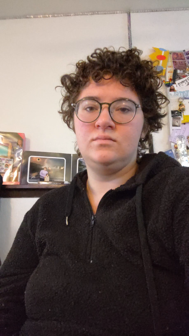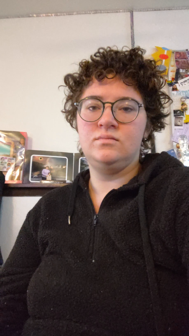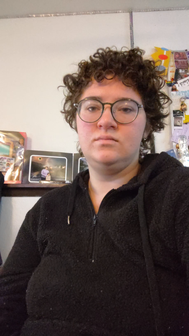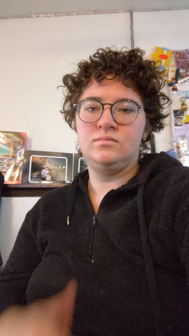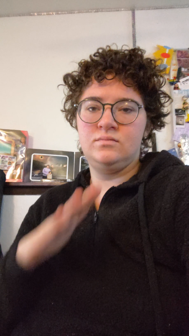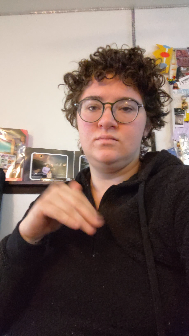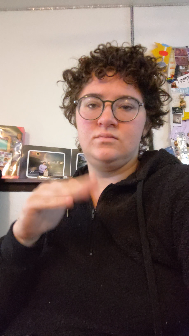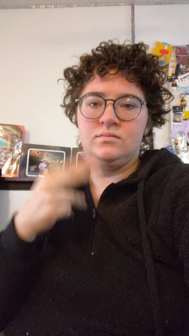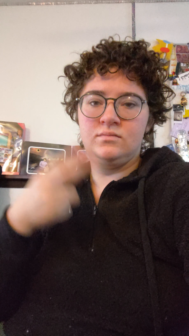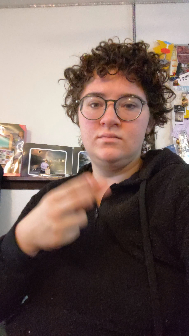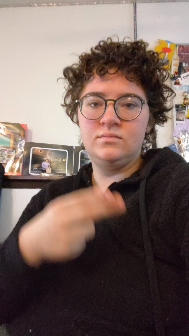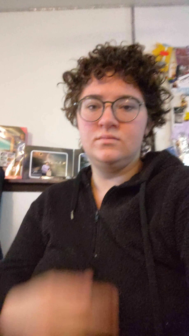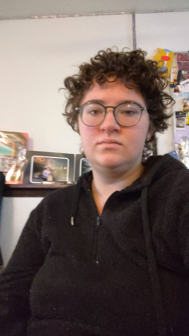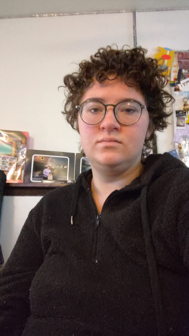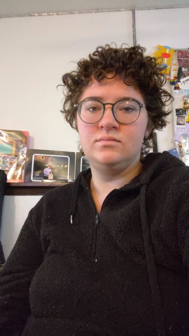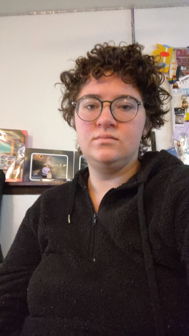pet's name